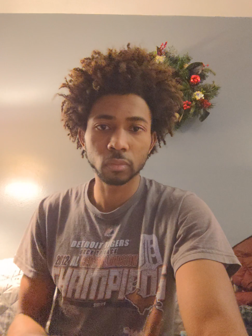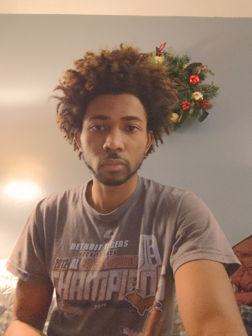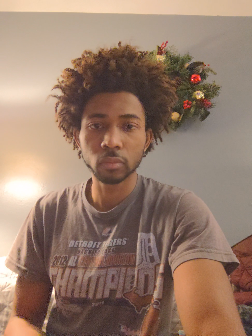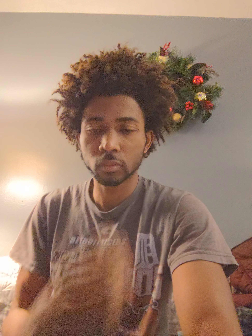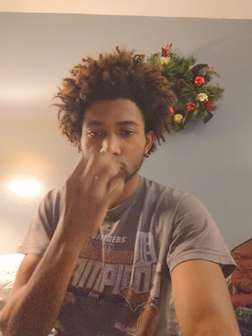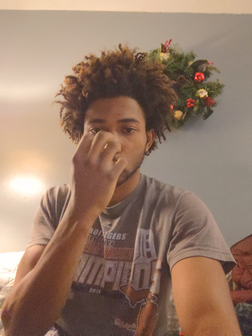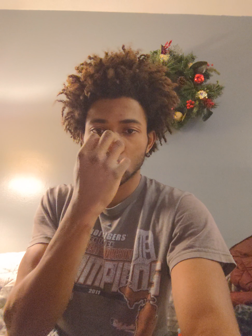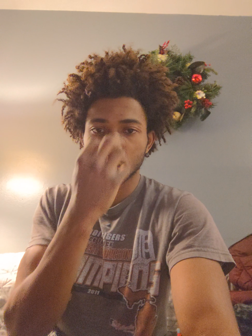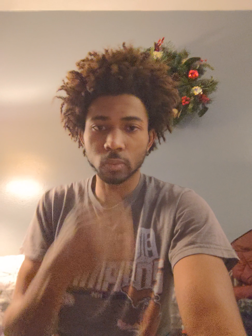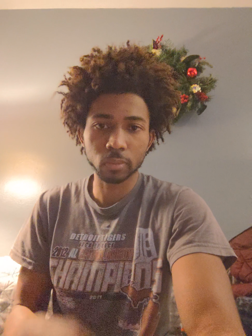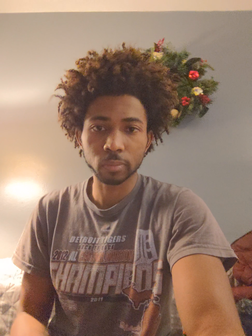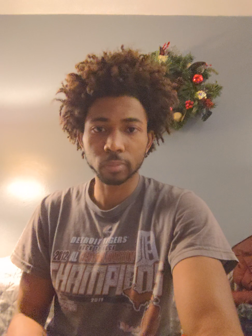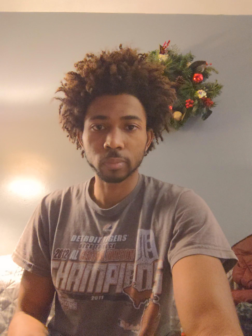clown